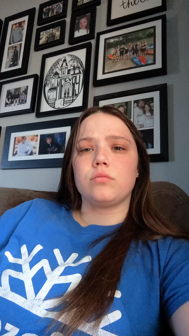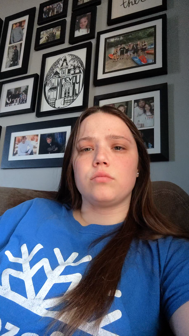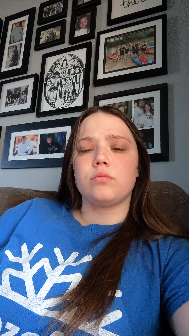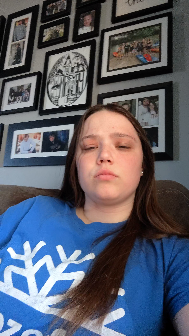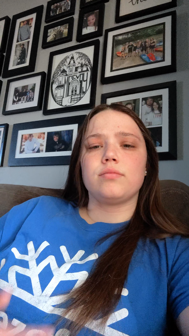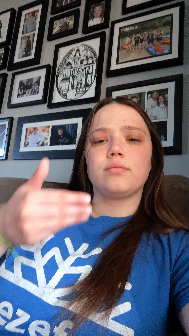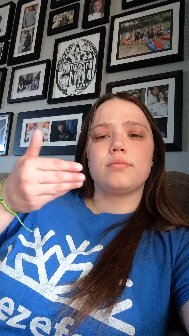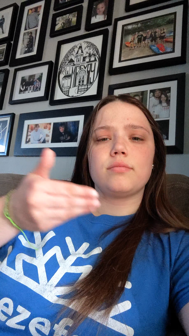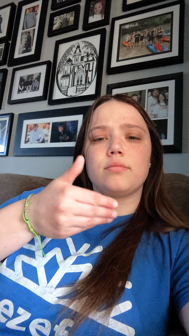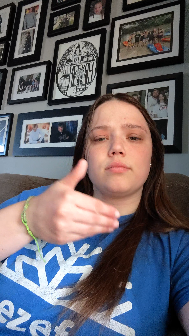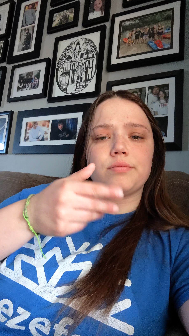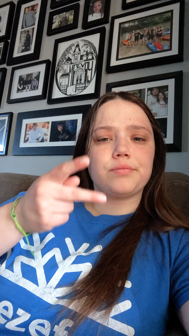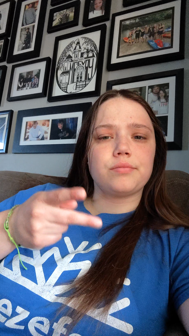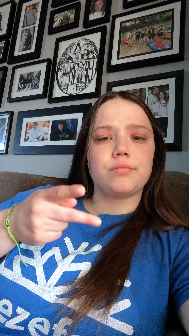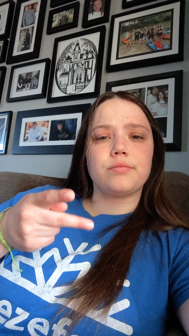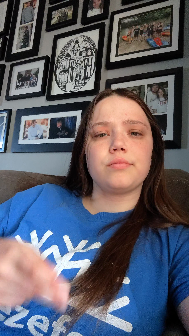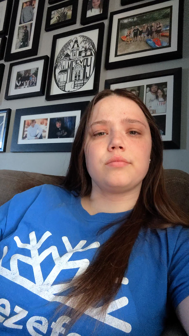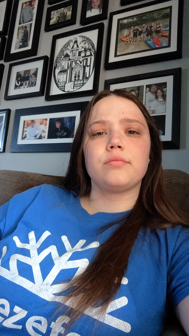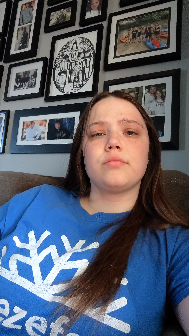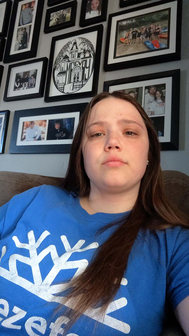babysitter